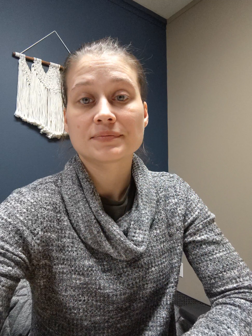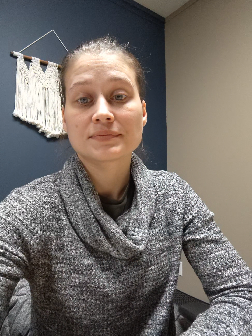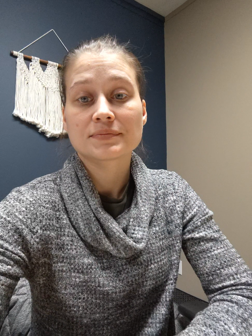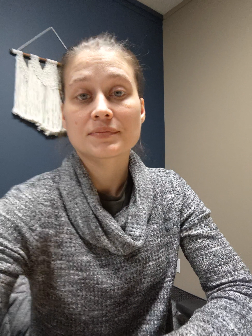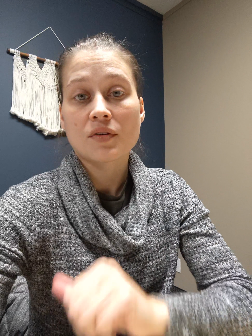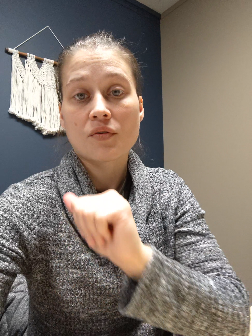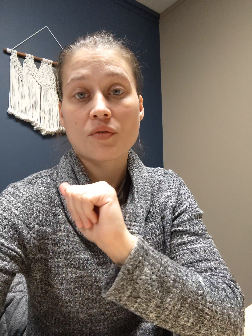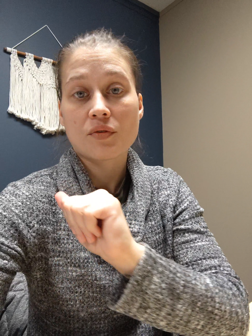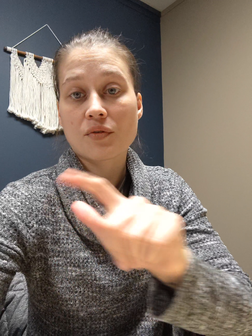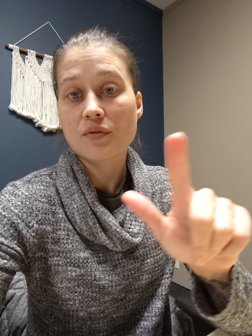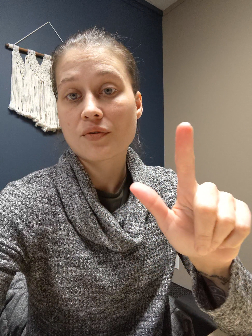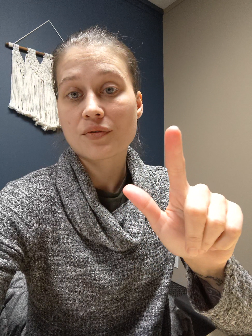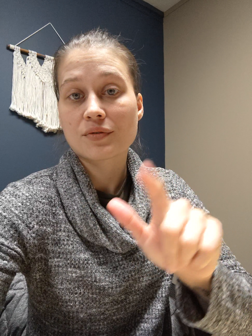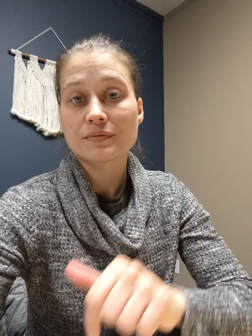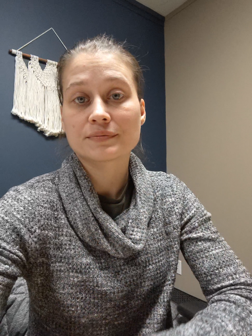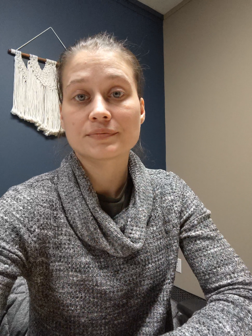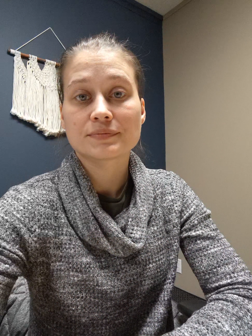all